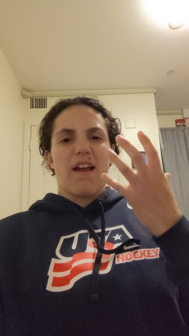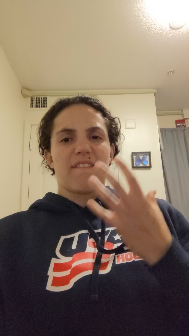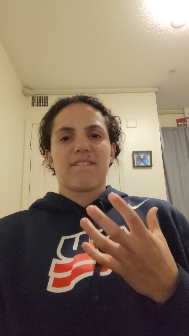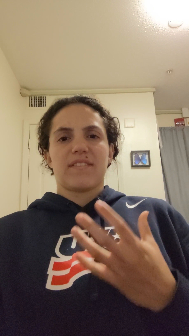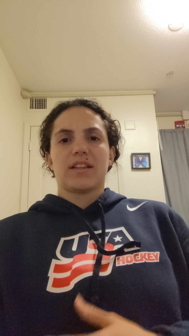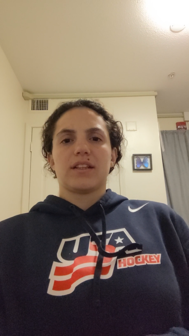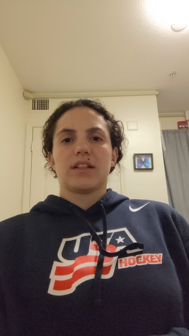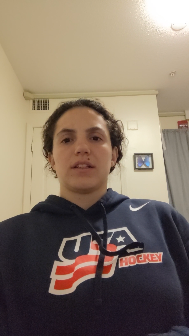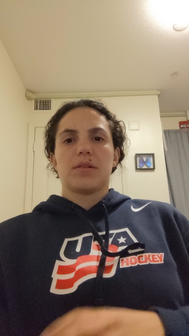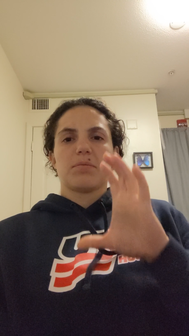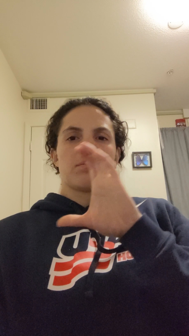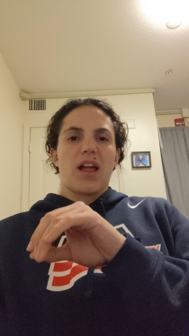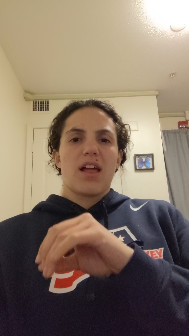bite